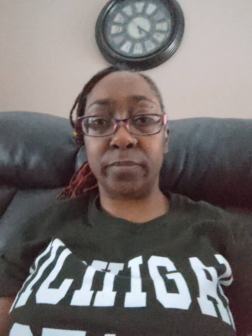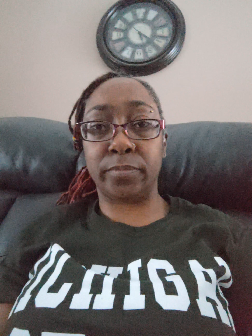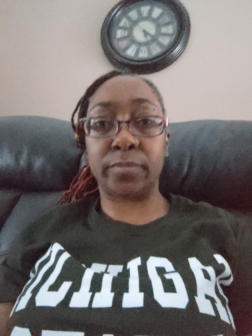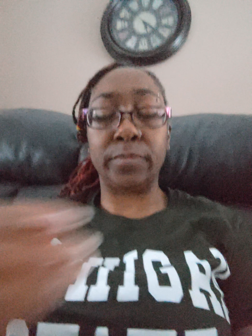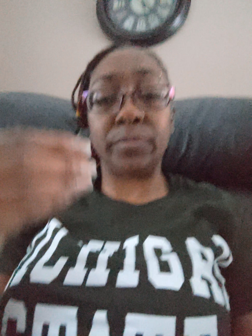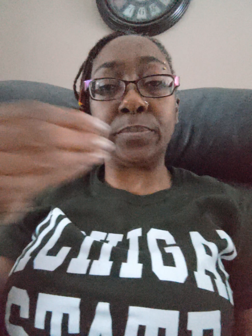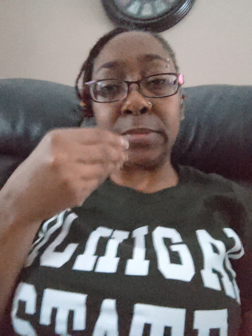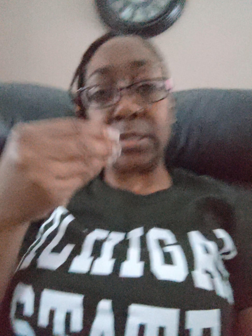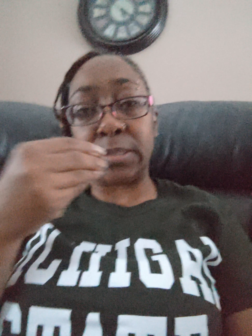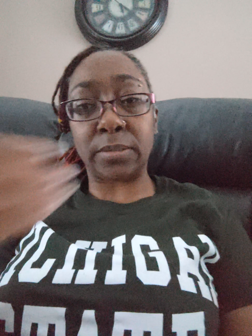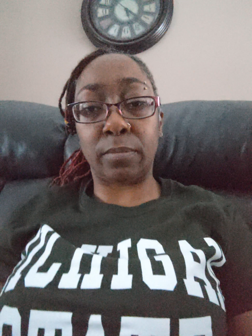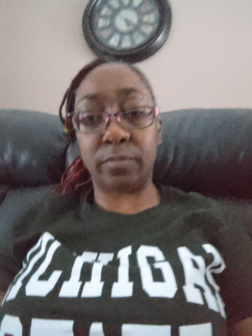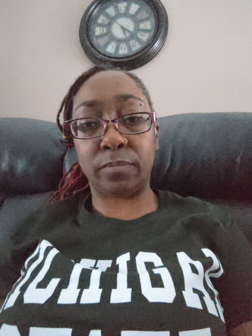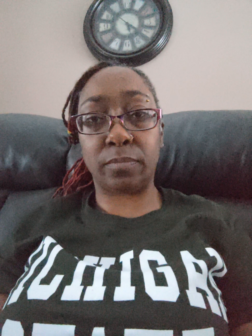pizza